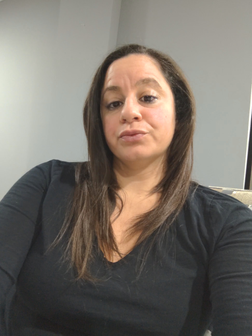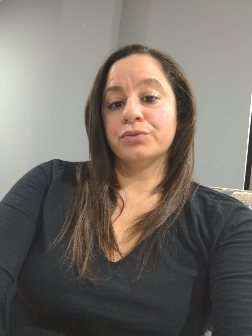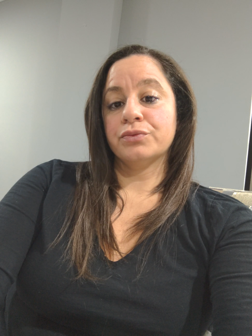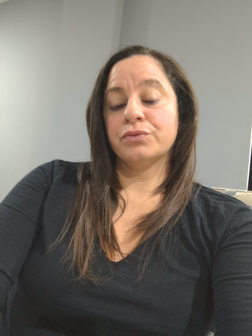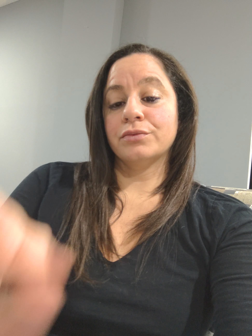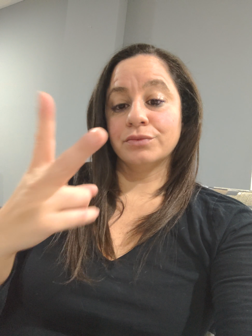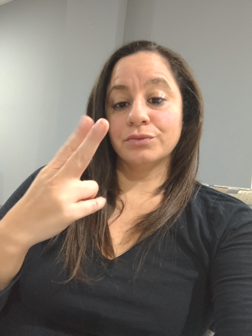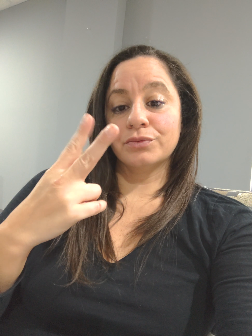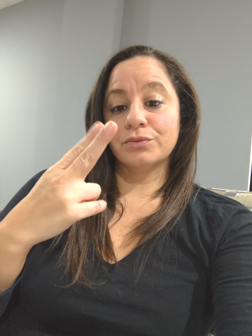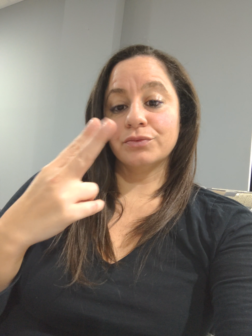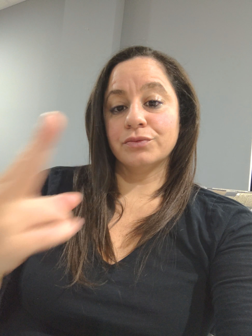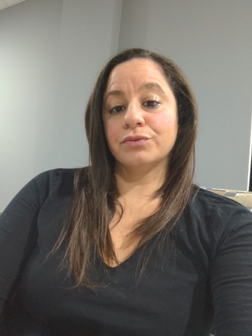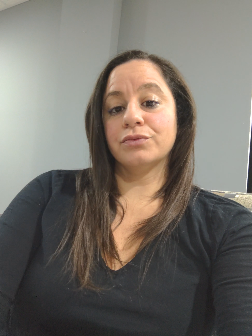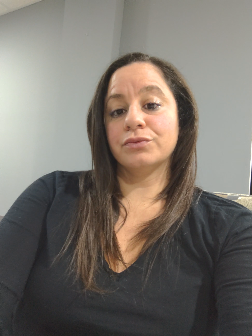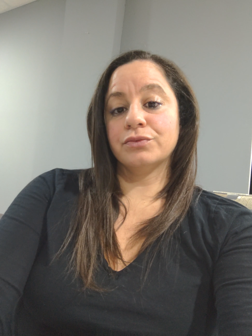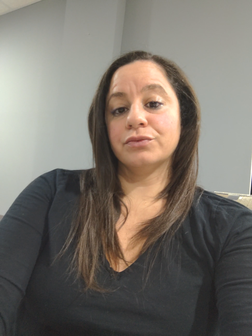scissors